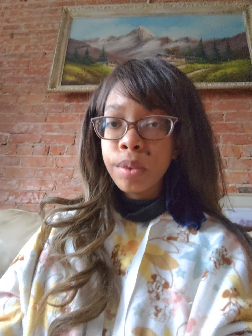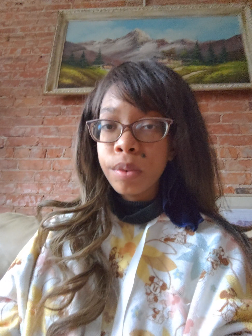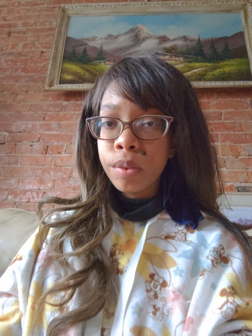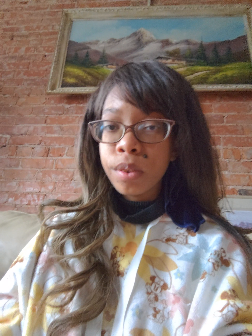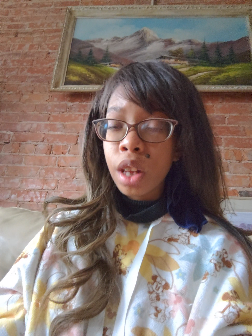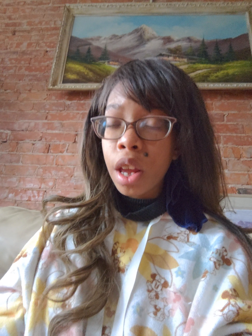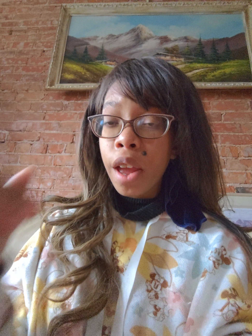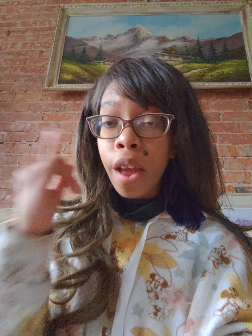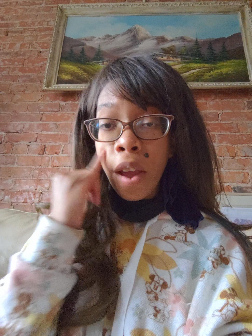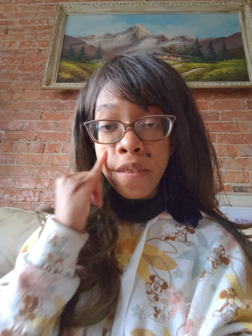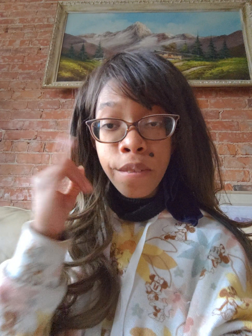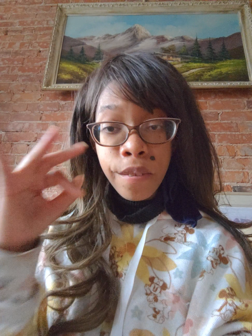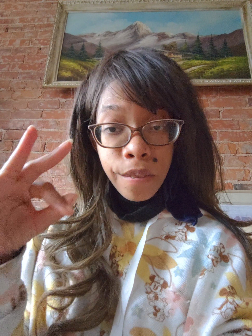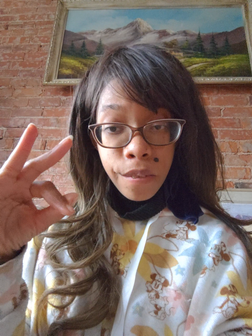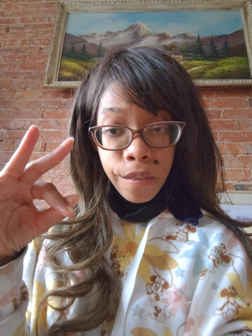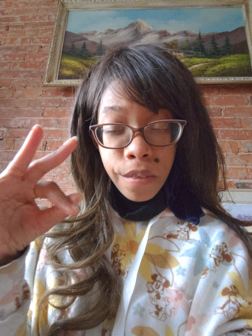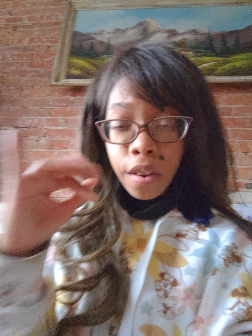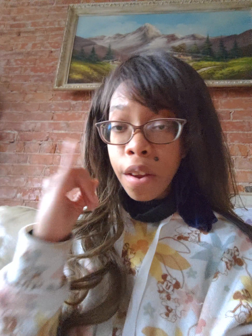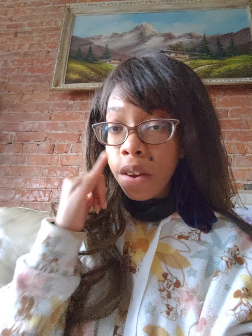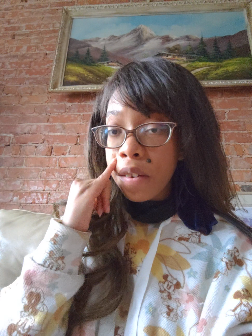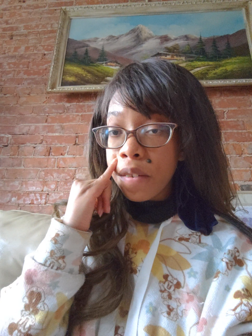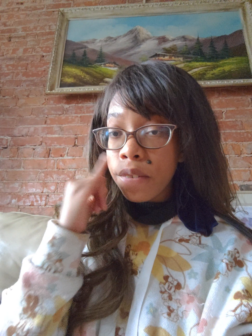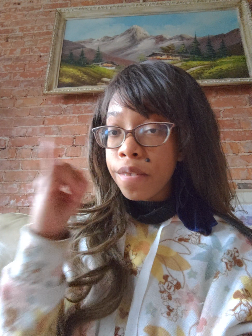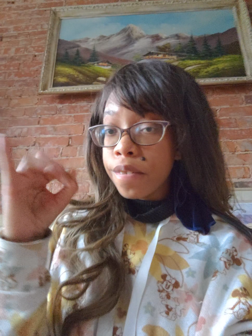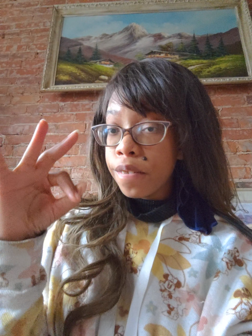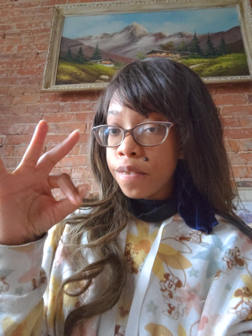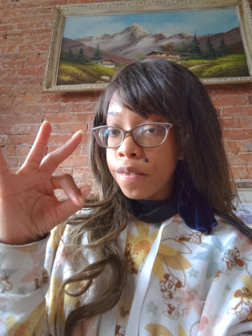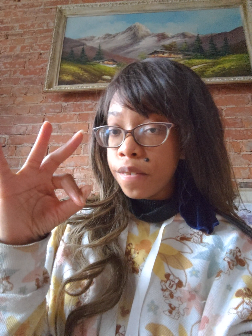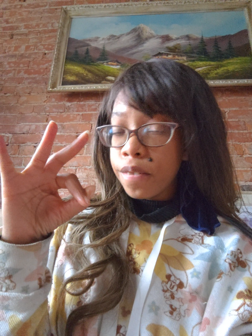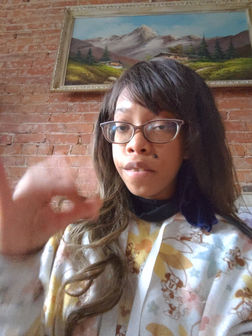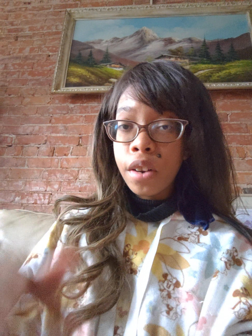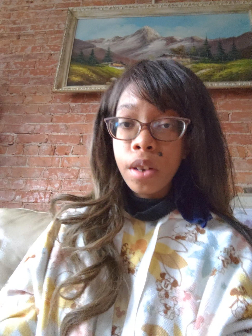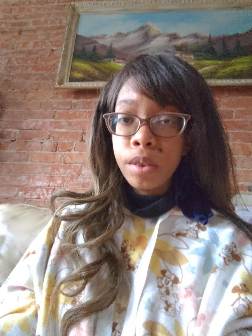if